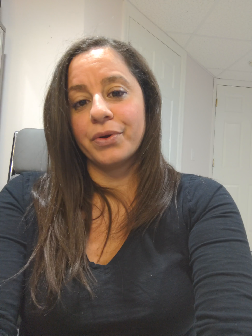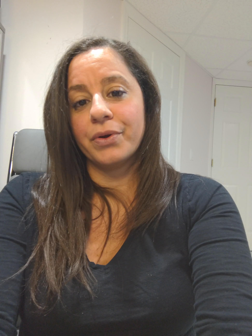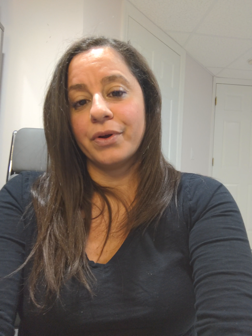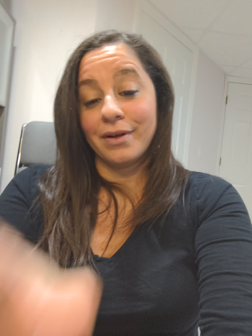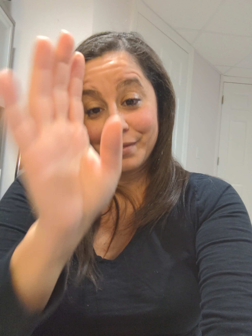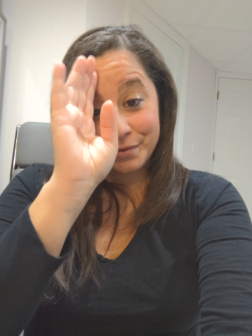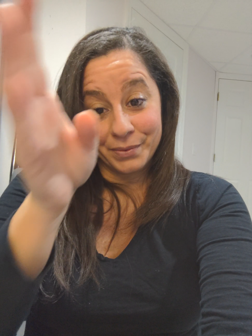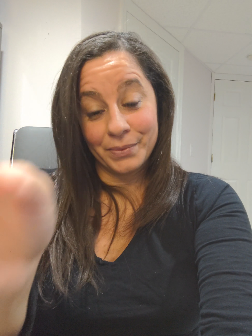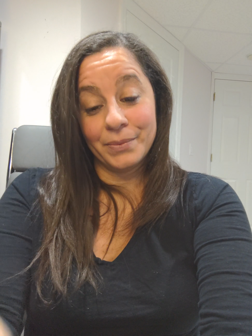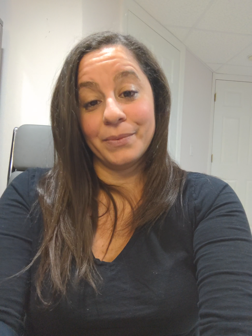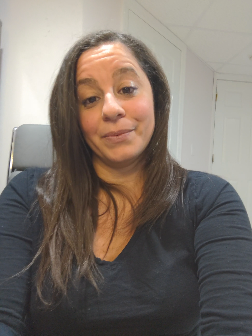hello